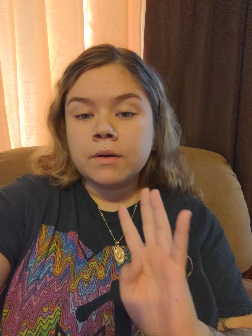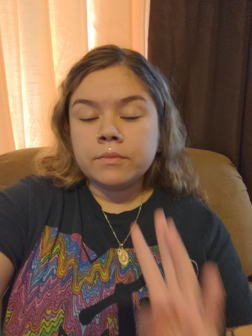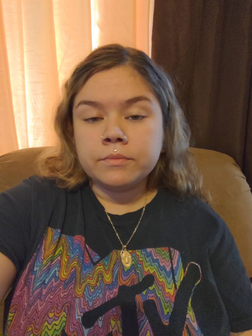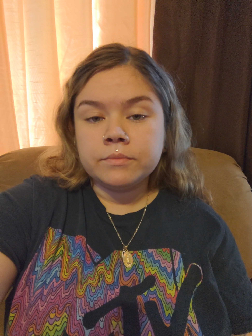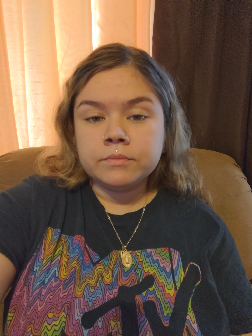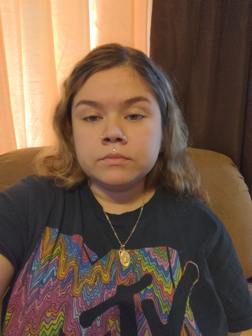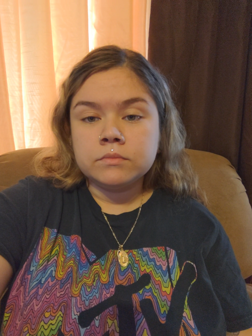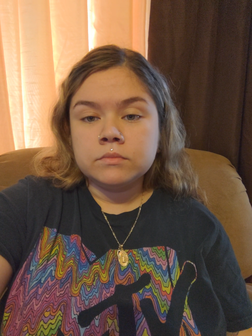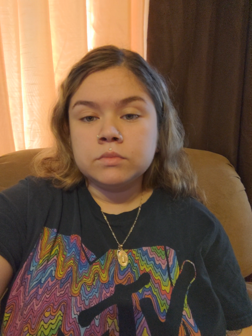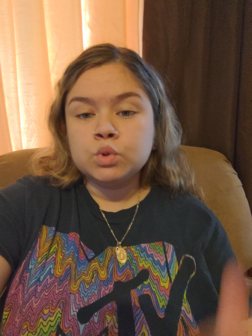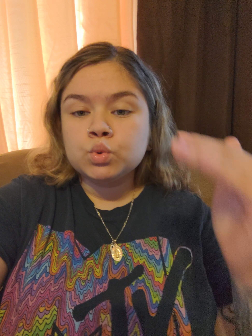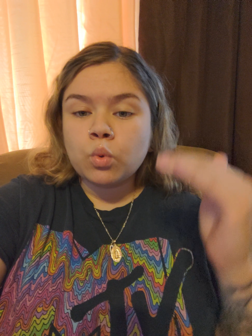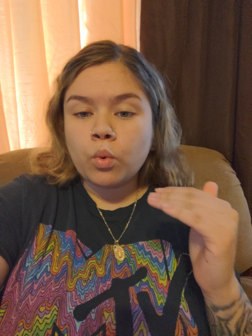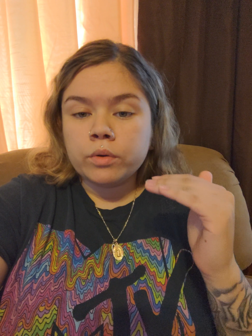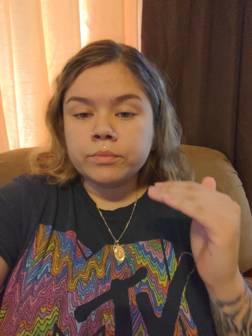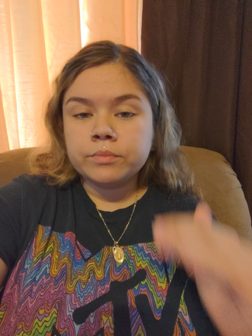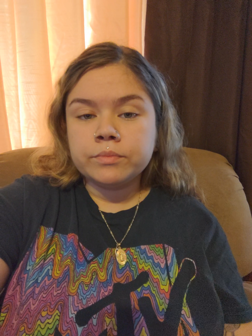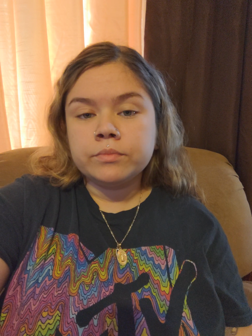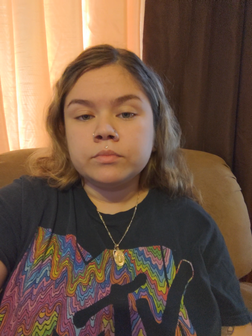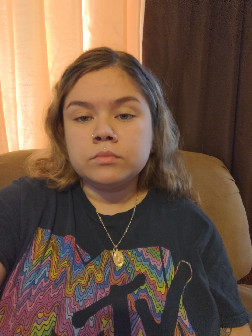short